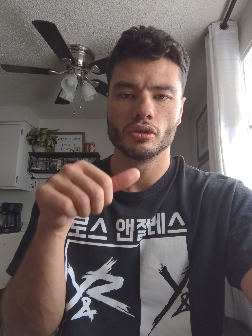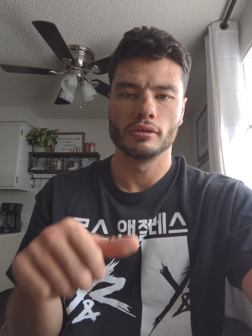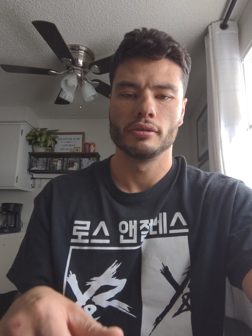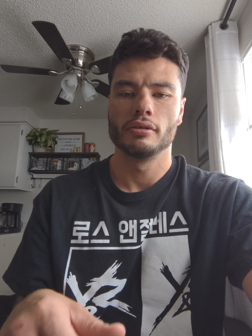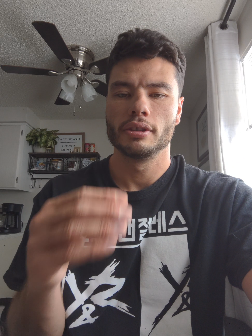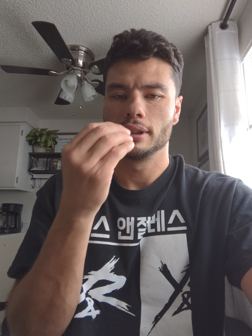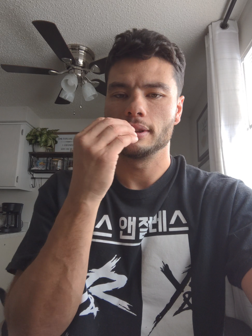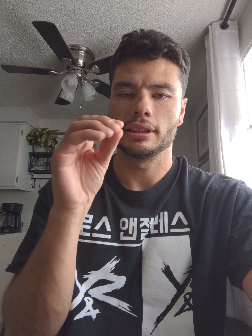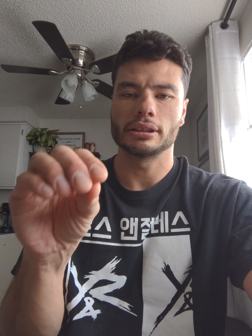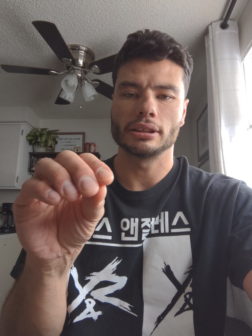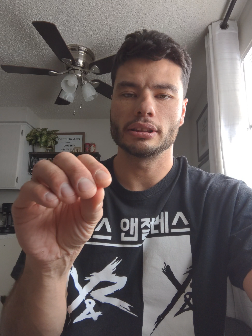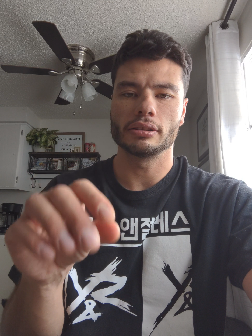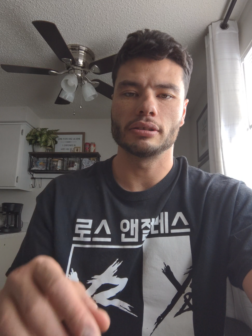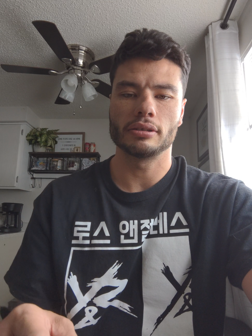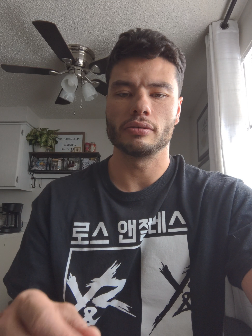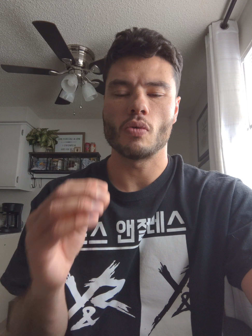kiss